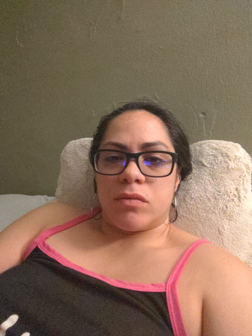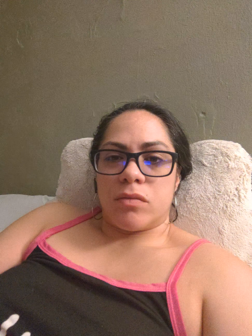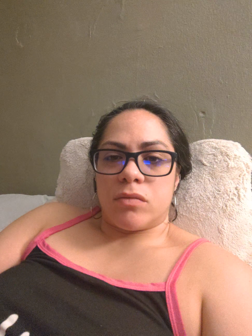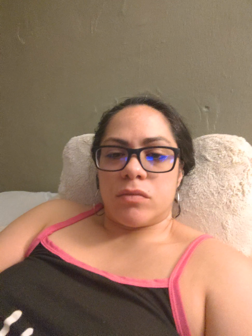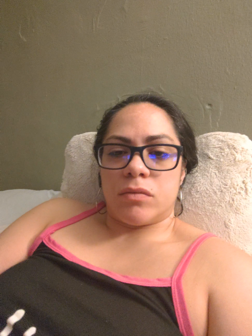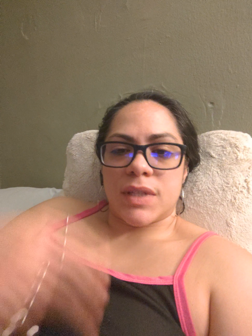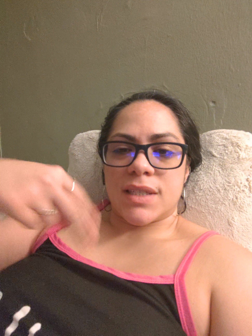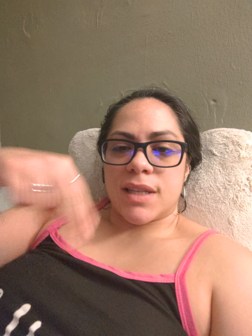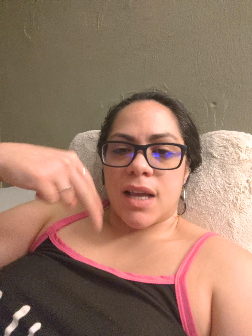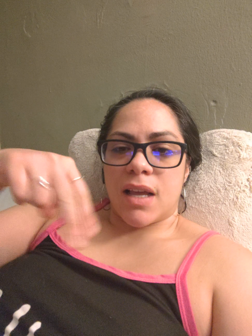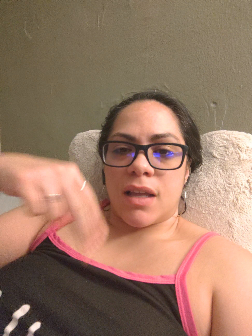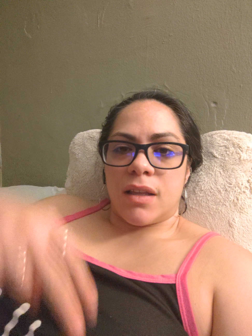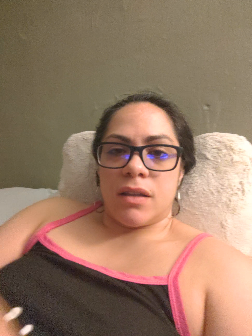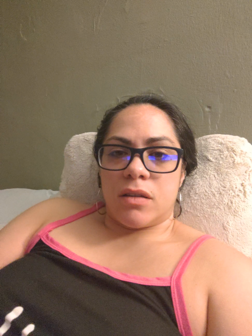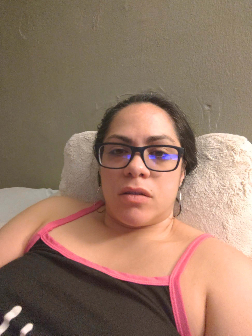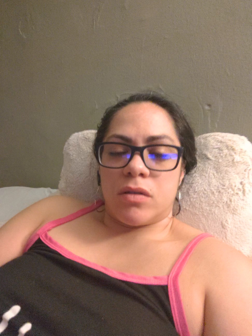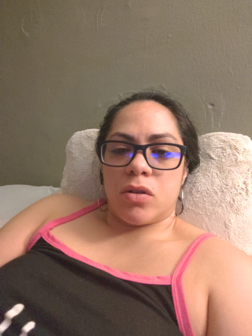dance